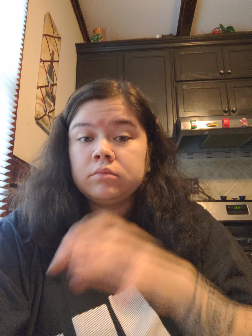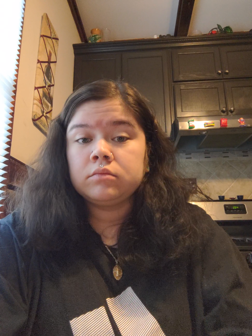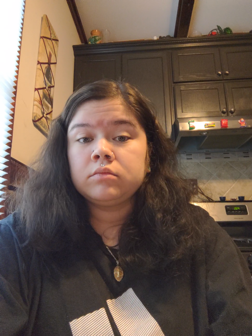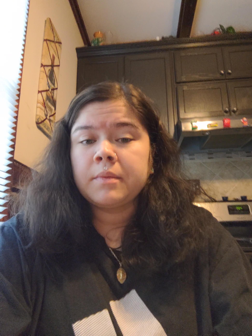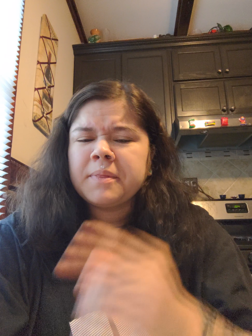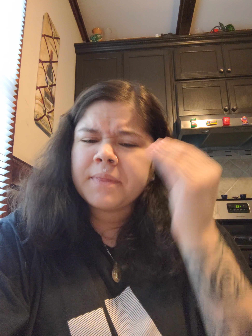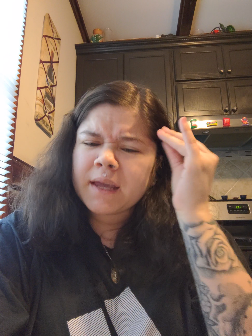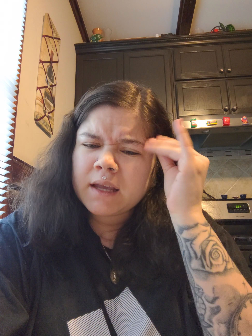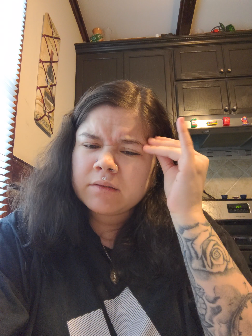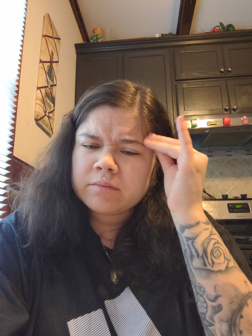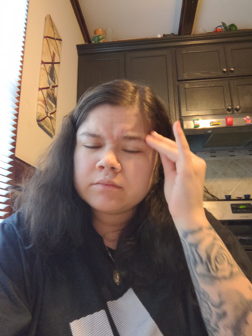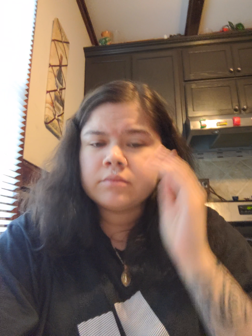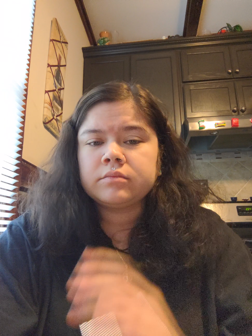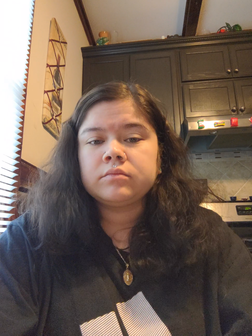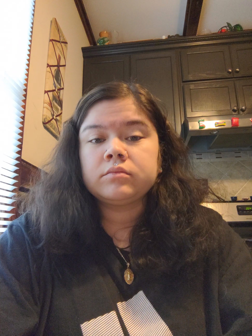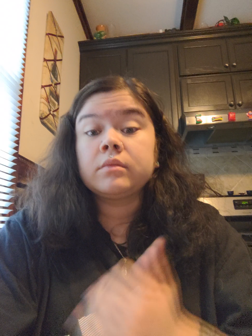think